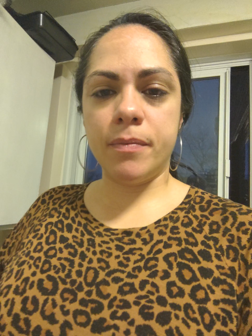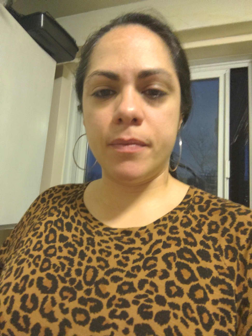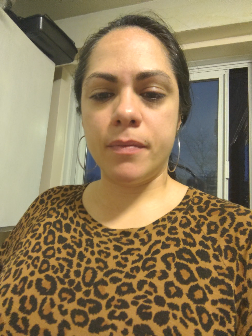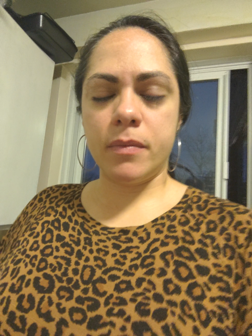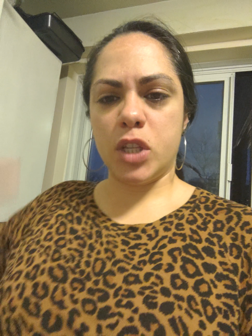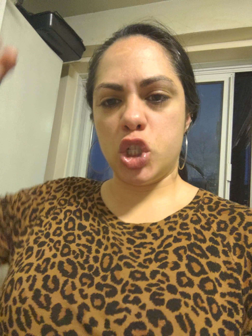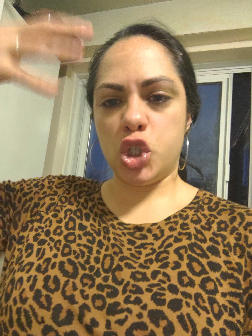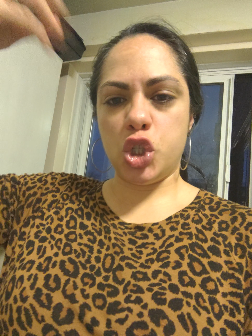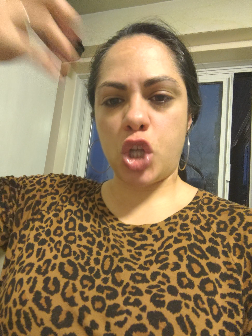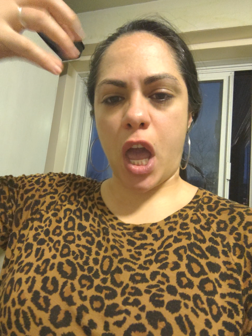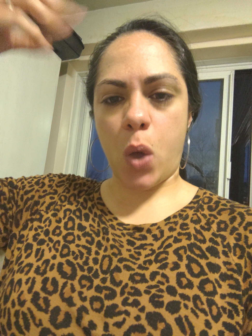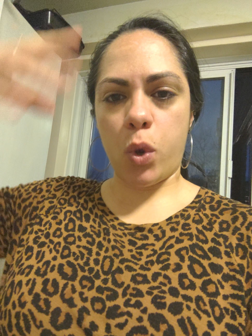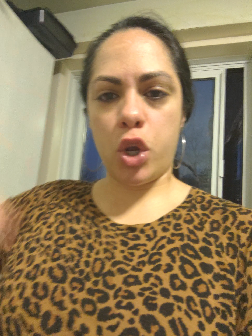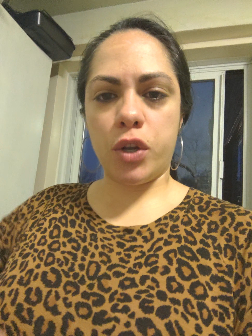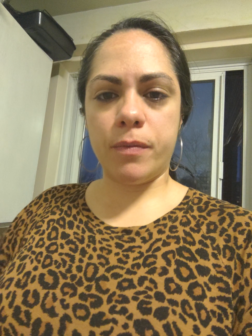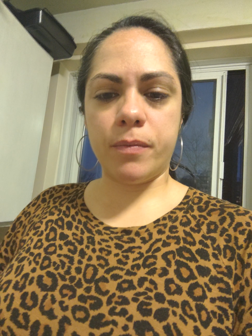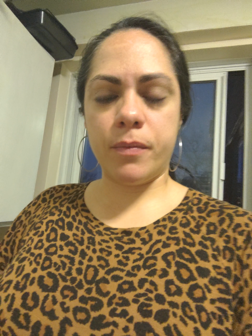shower